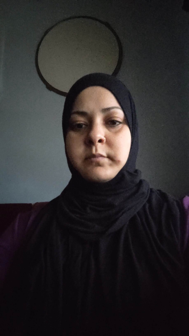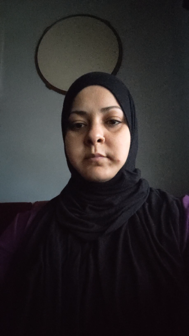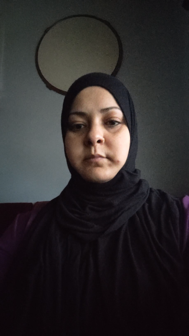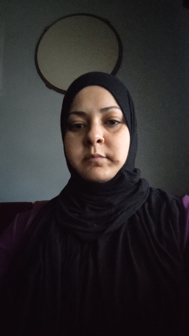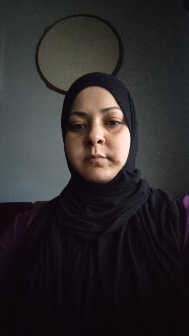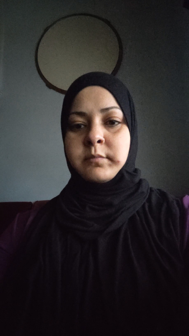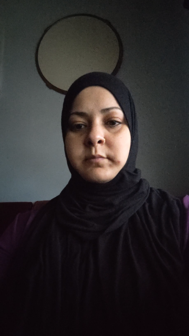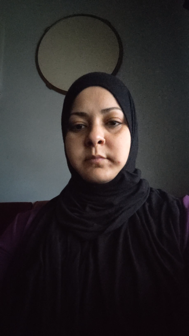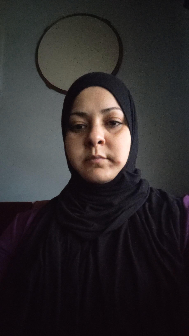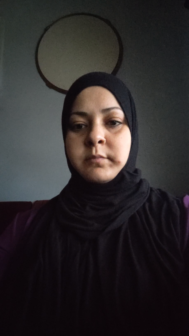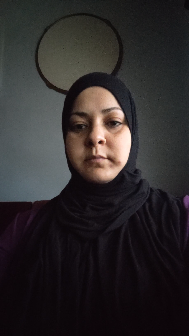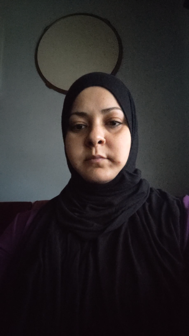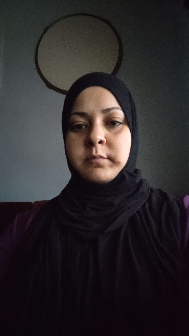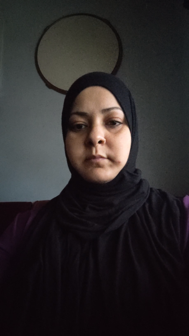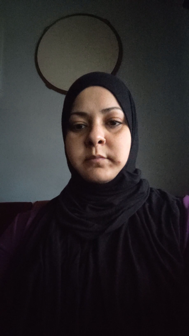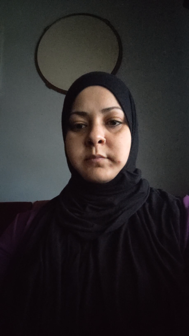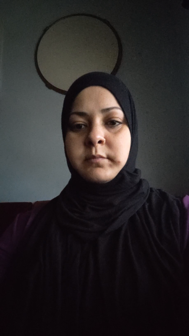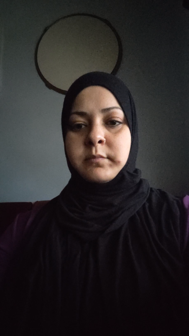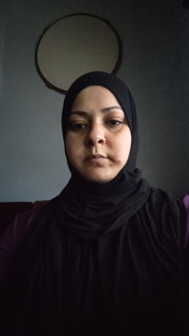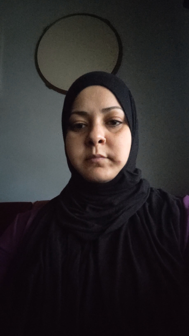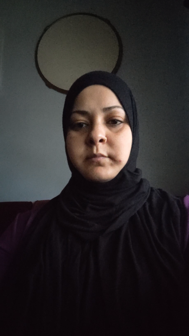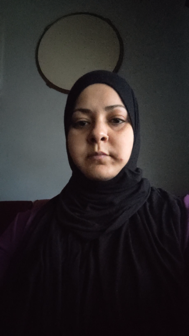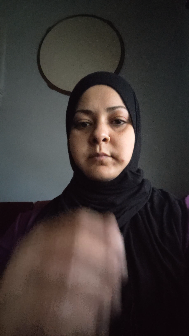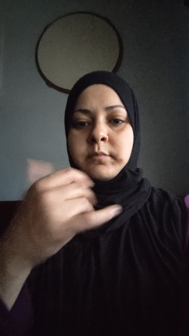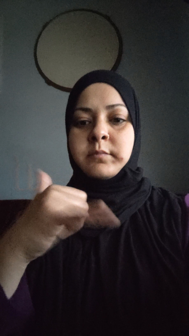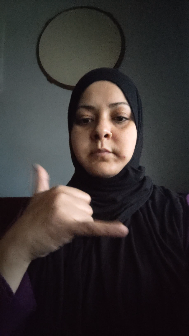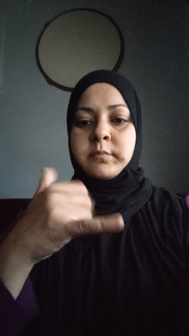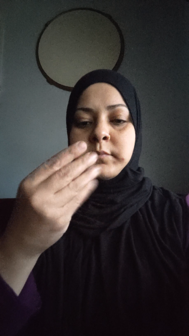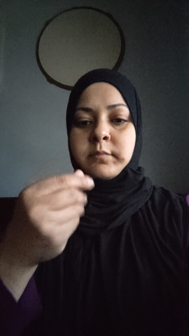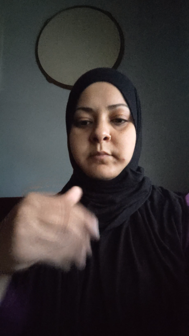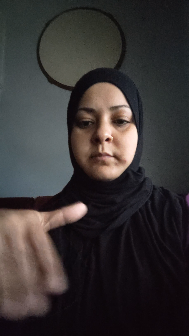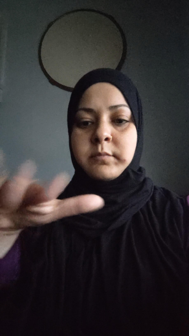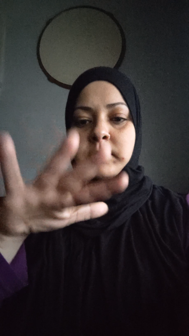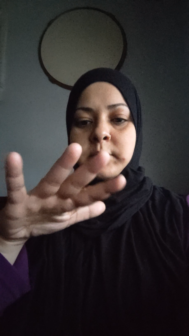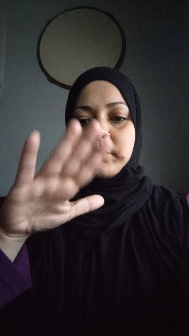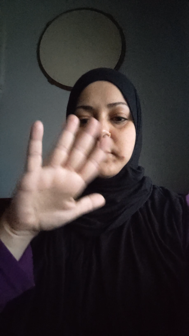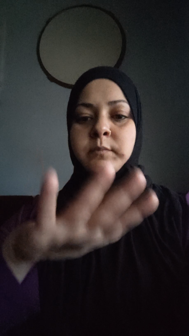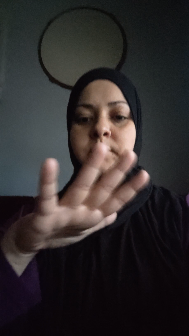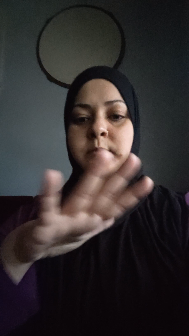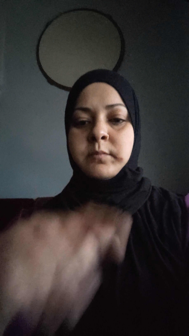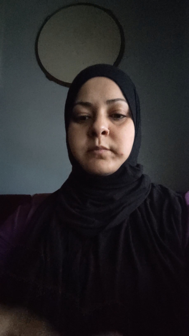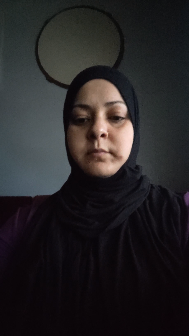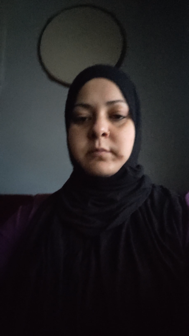playground